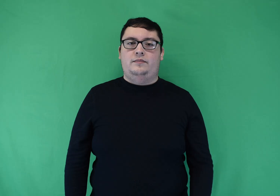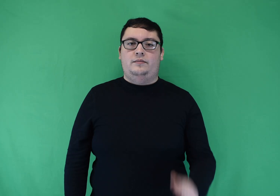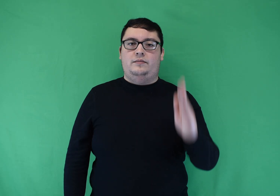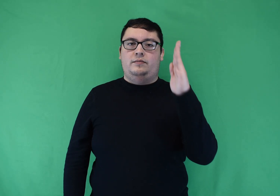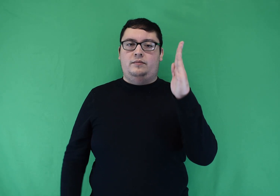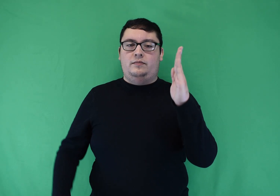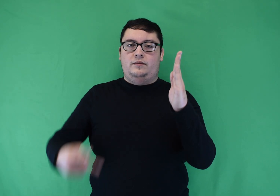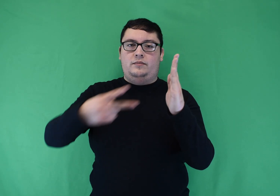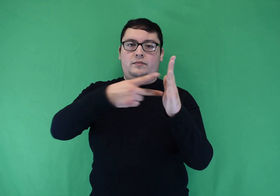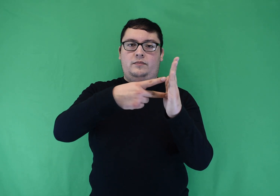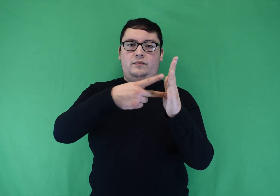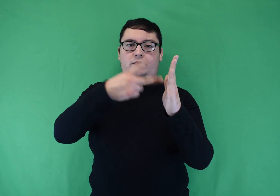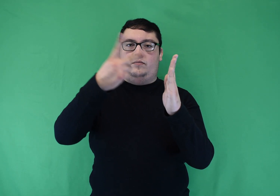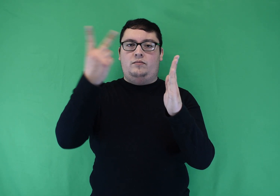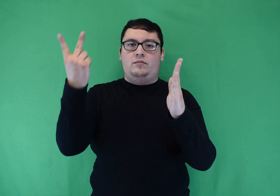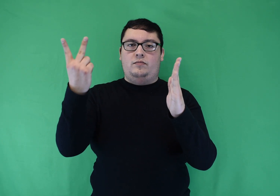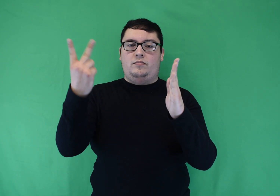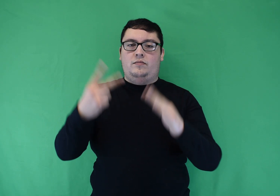otra vez